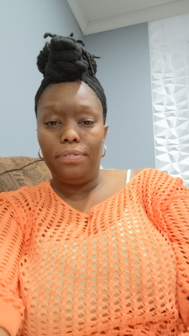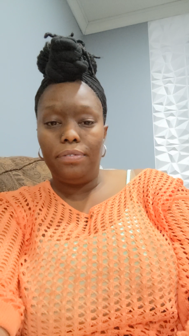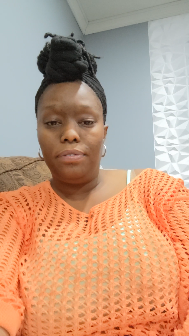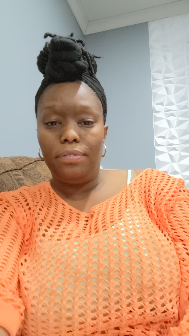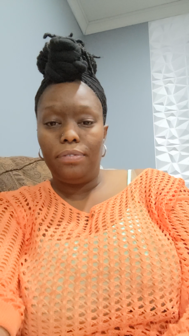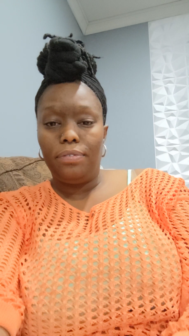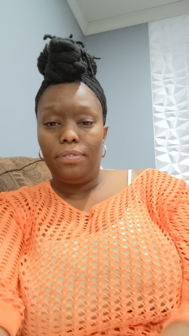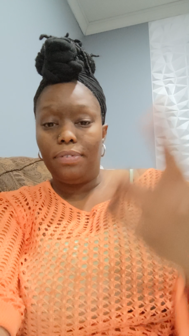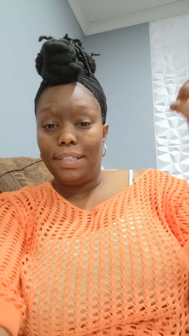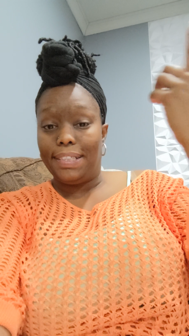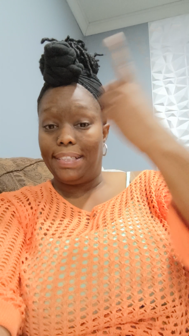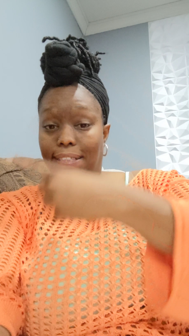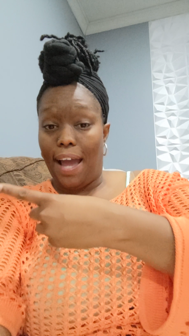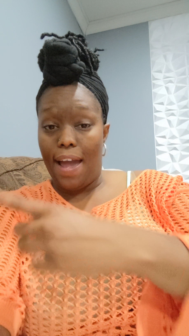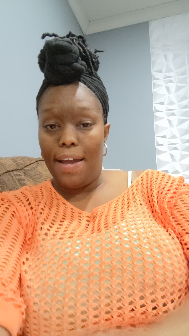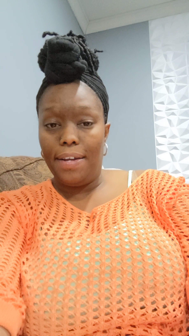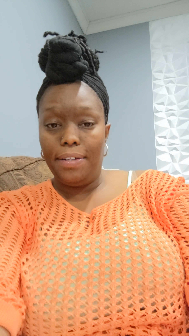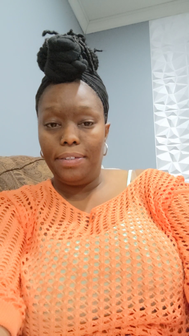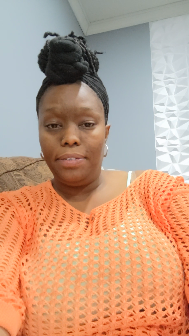day